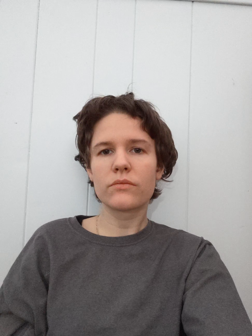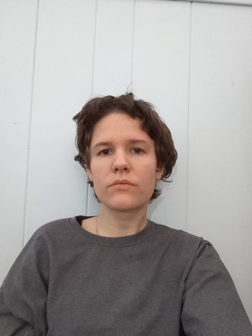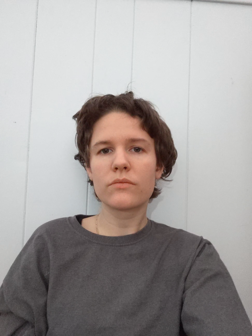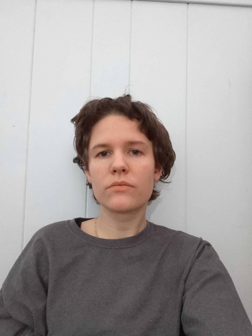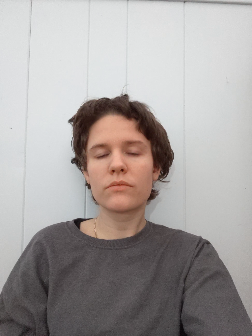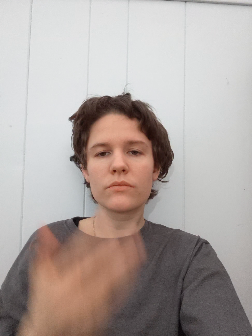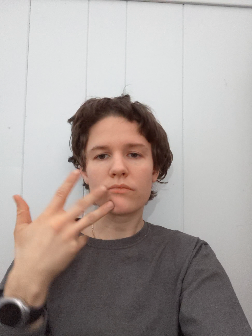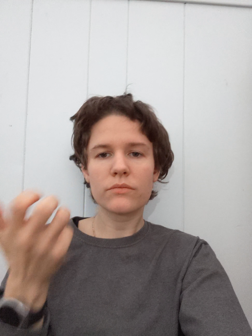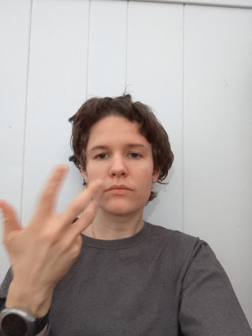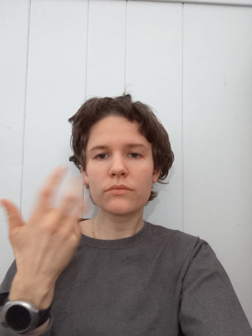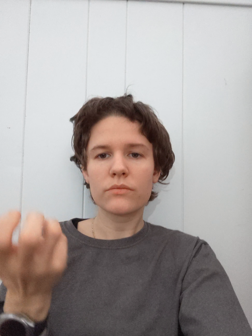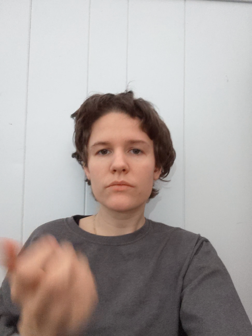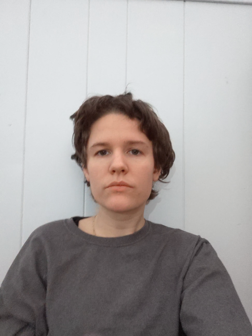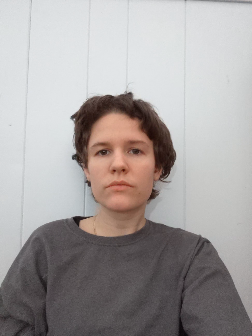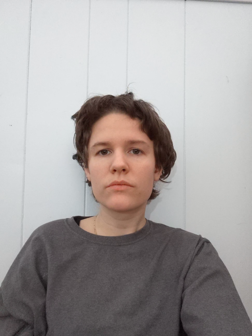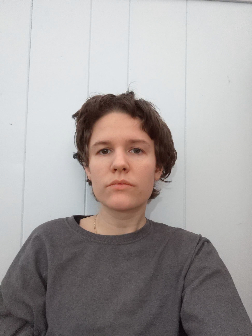tiger